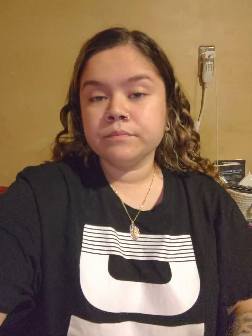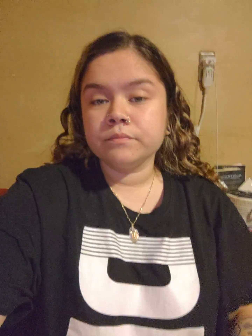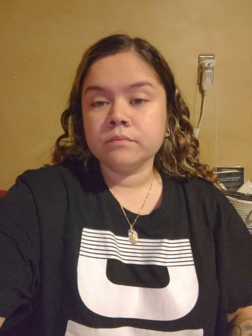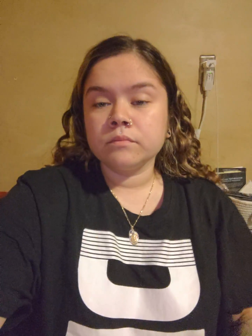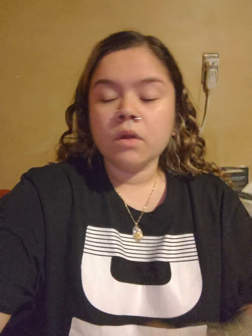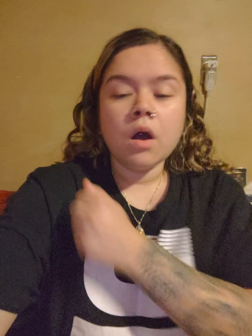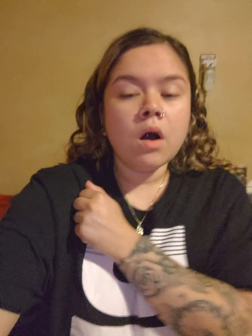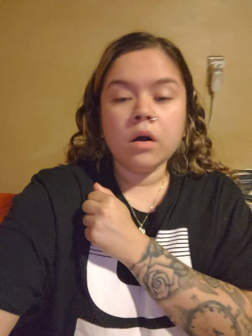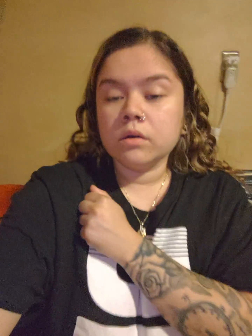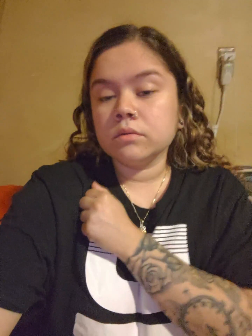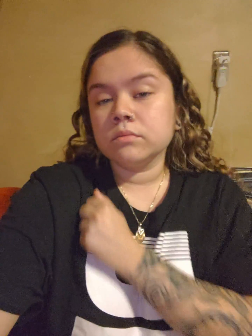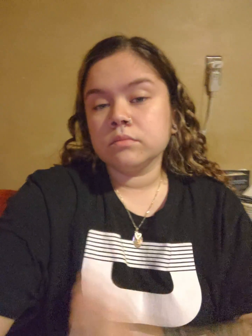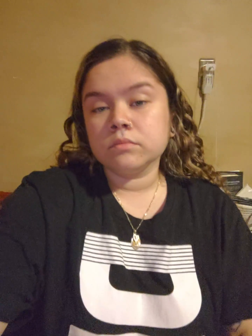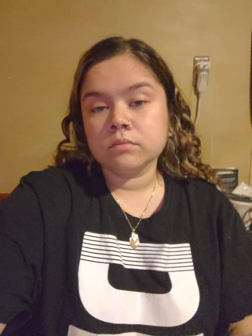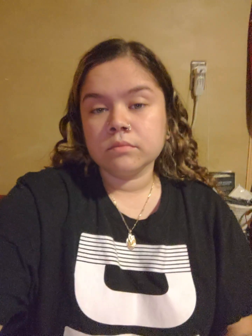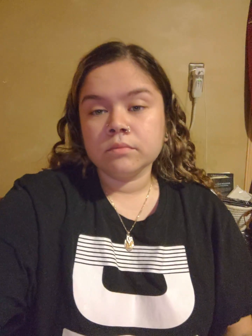hug